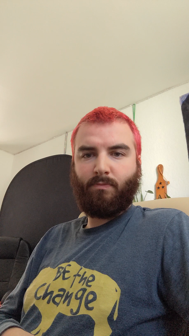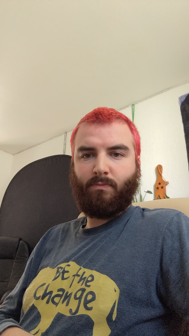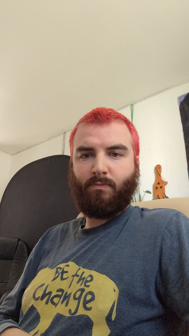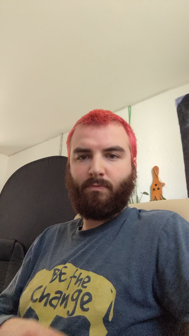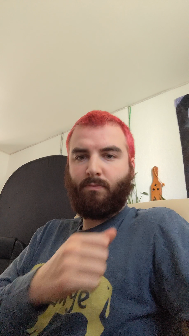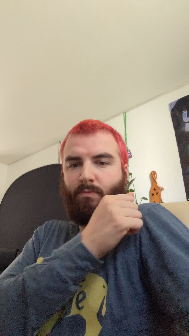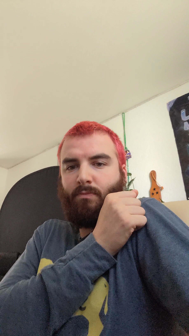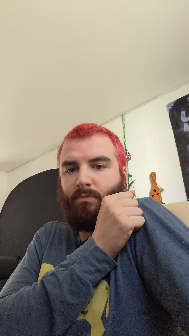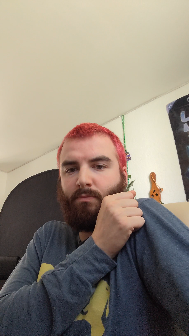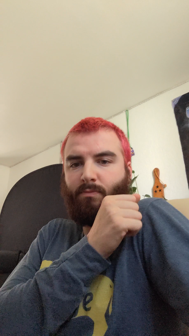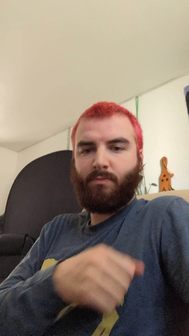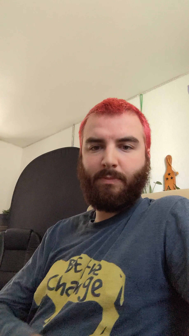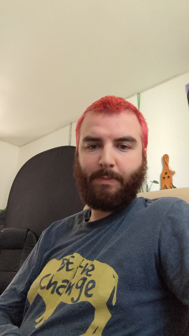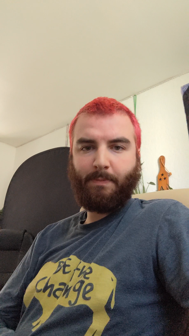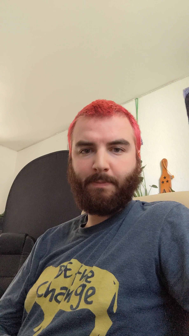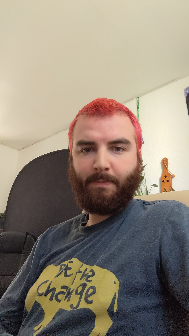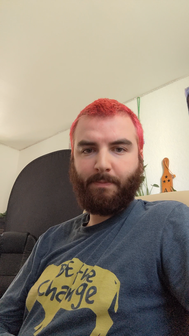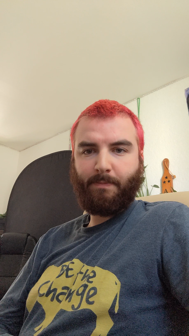hug